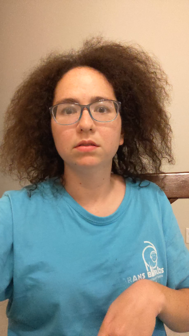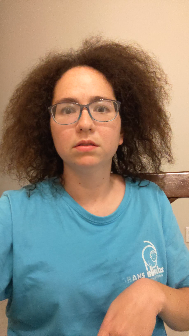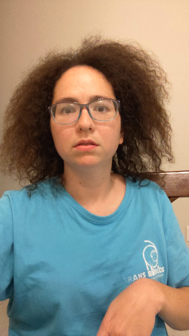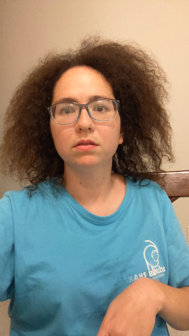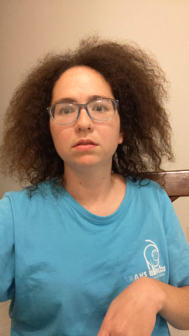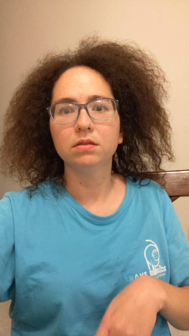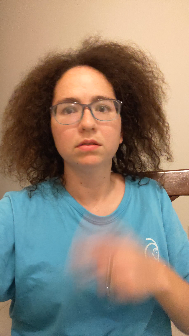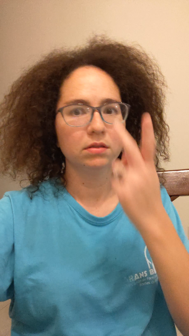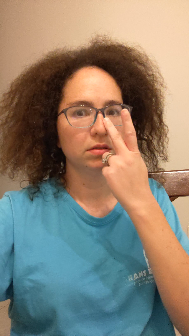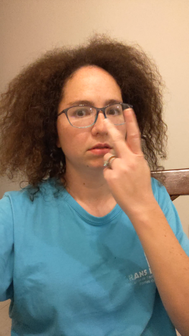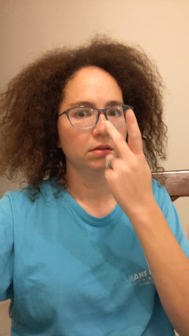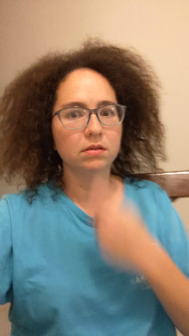penis